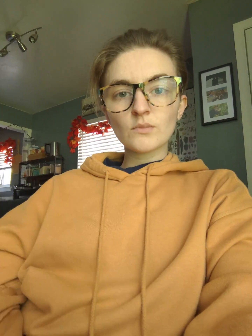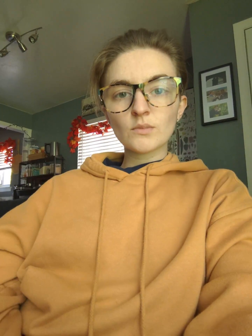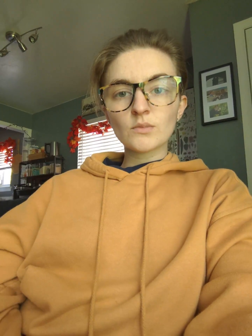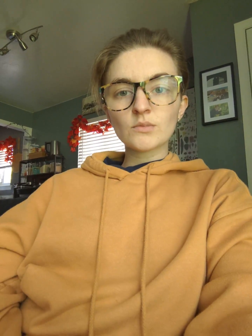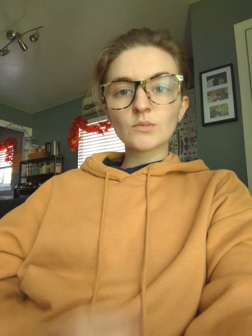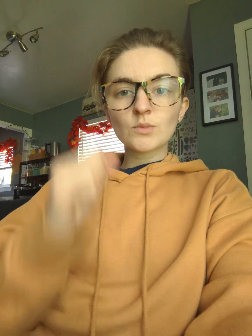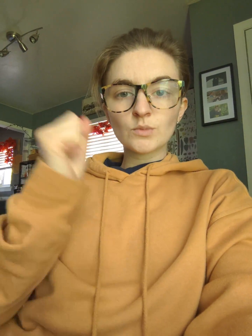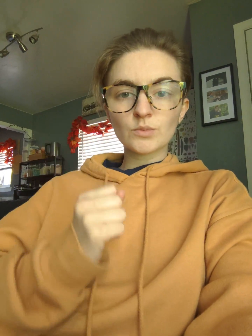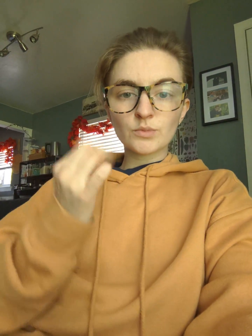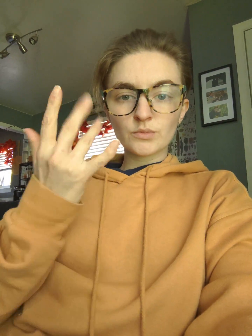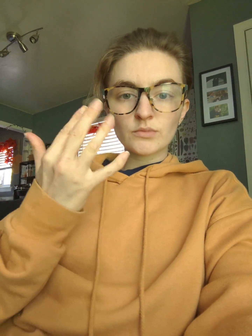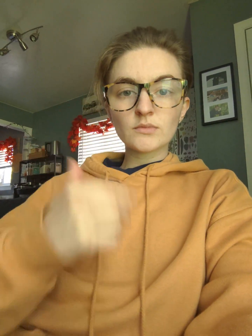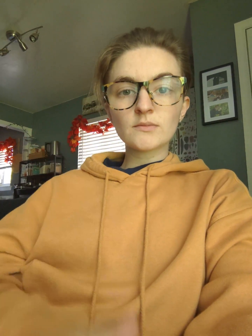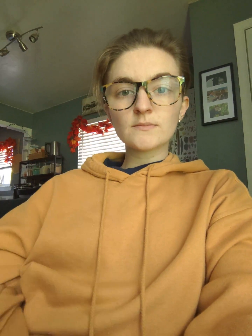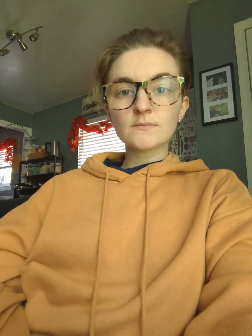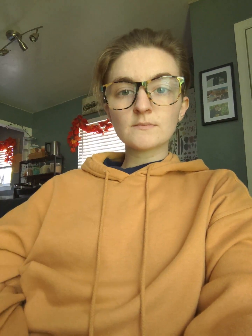gloves